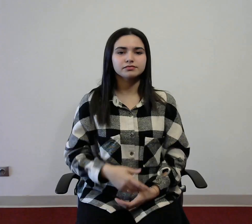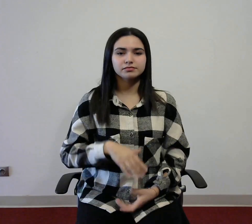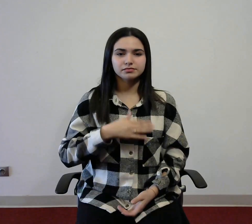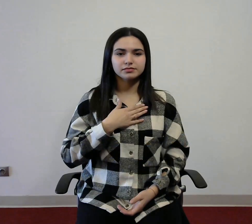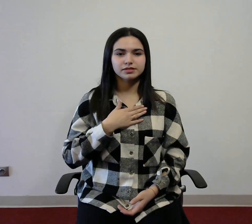mən